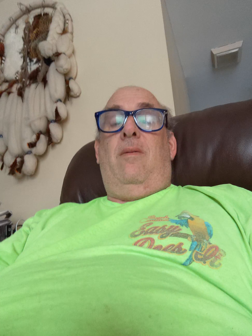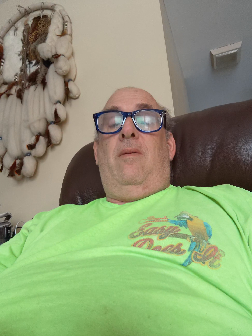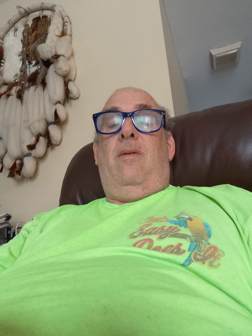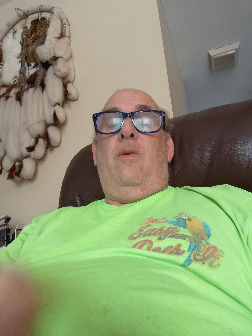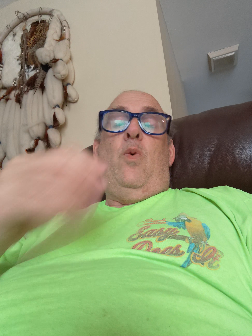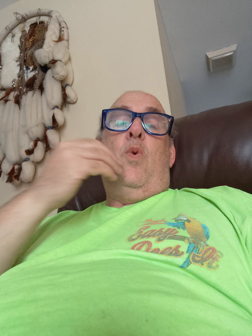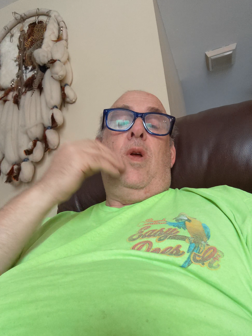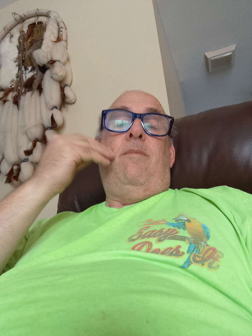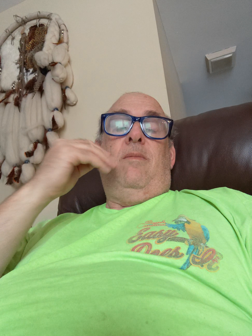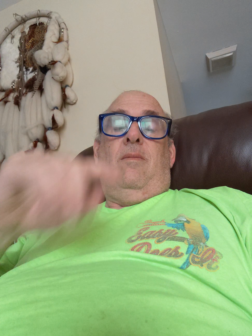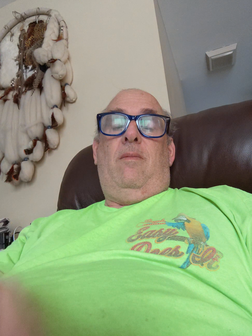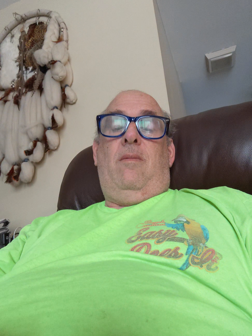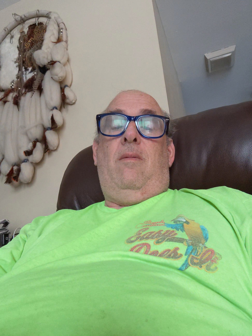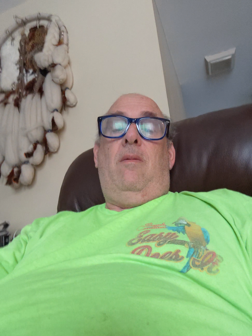home